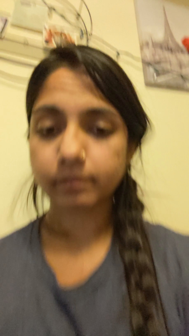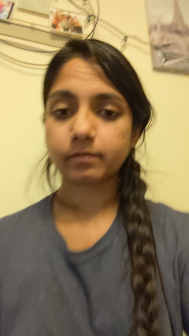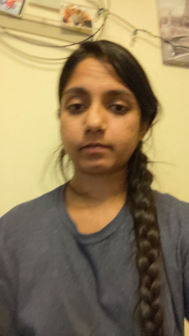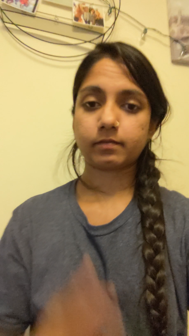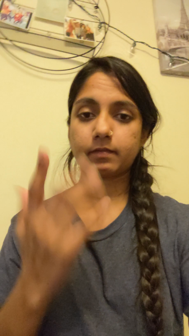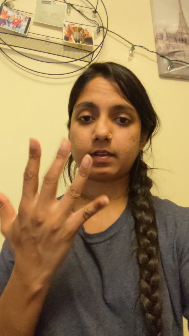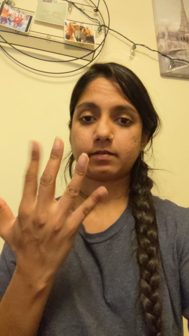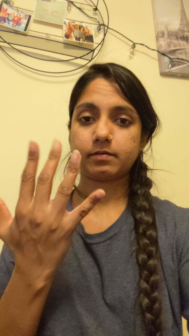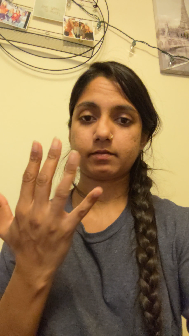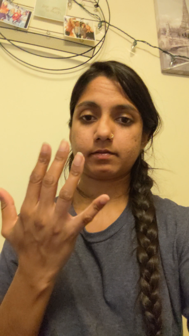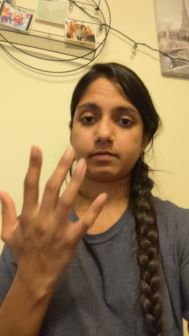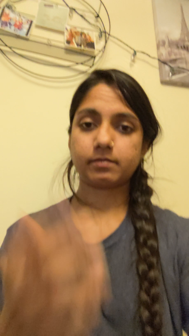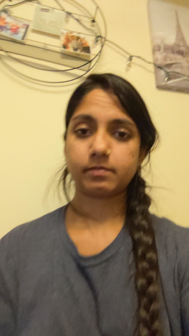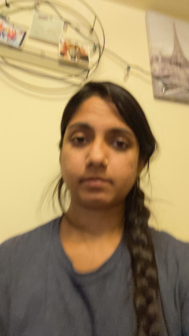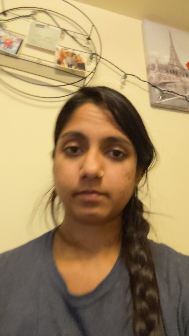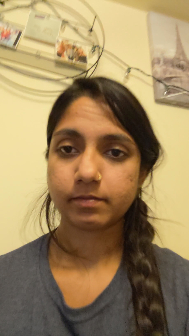hand